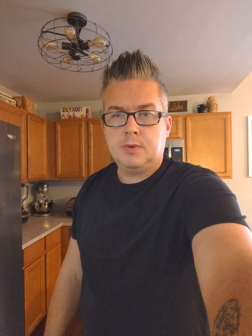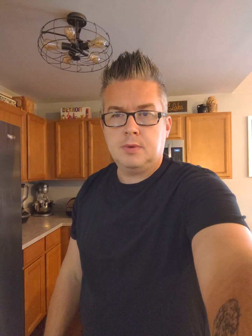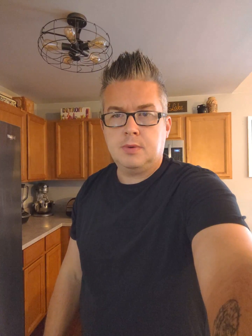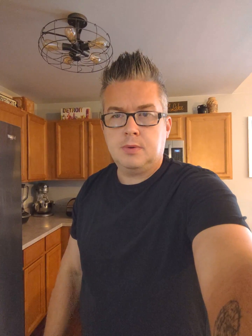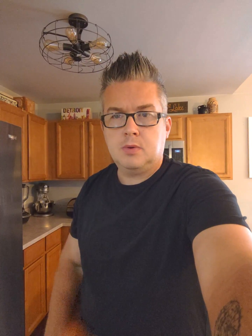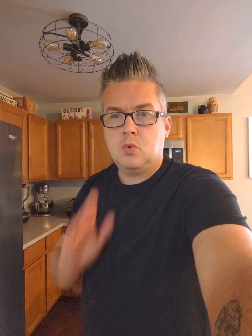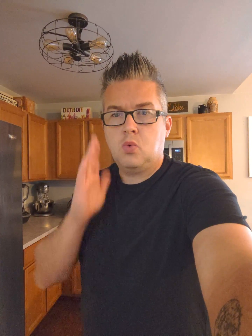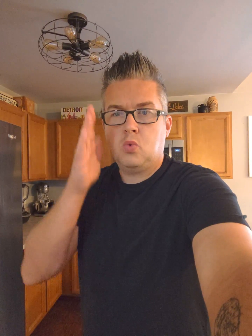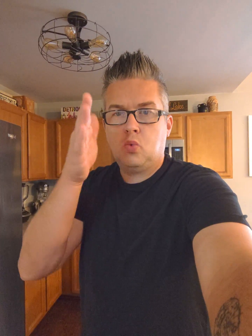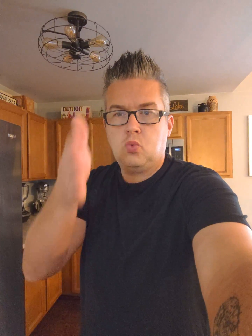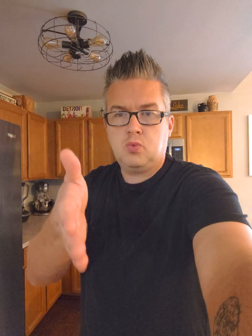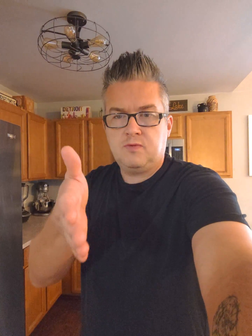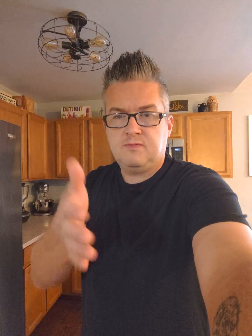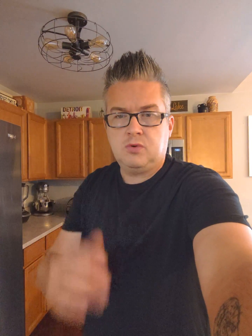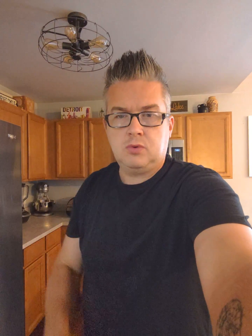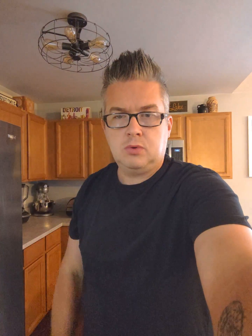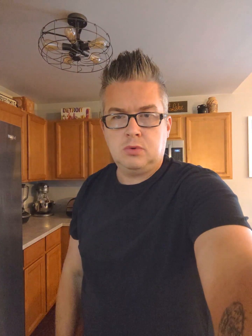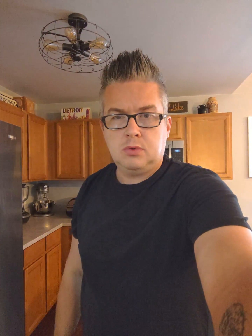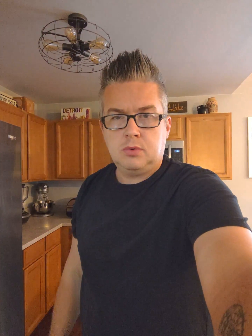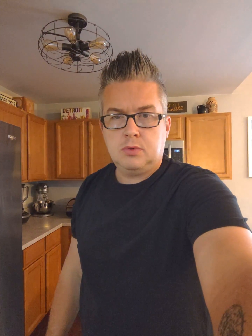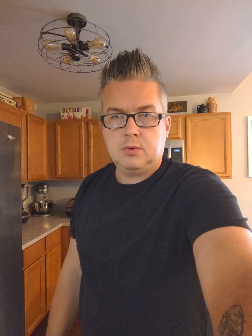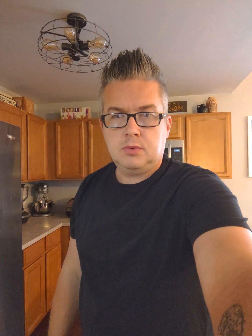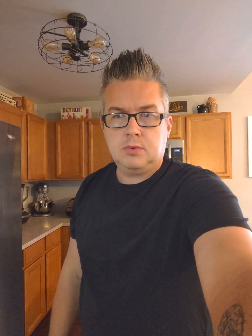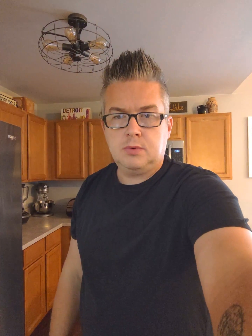over